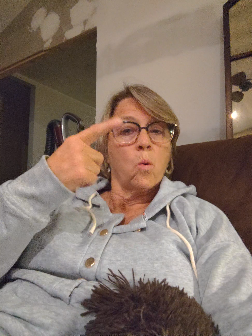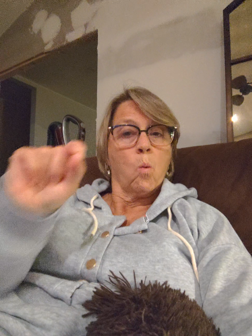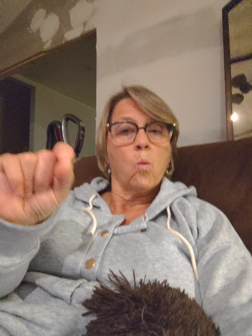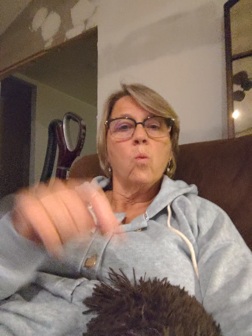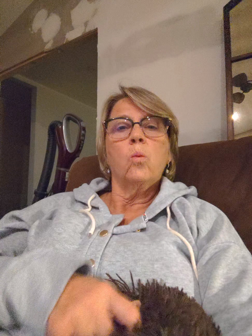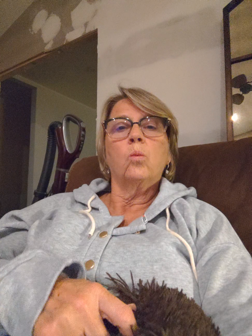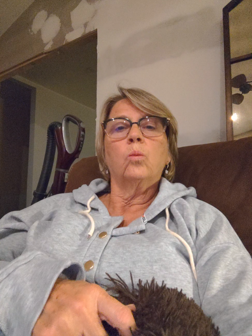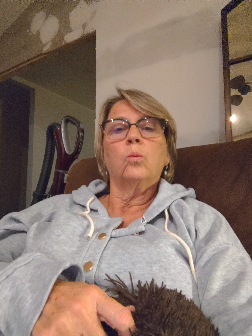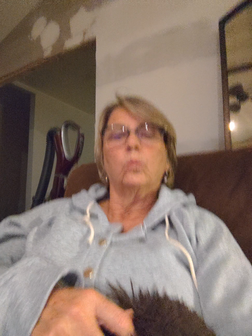go